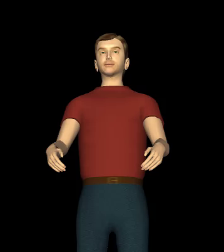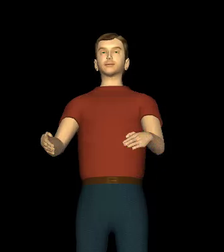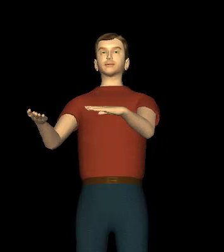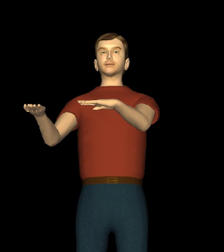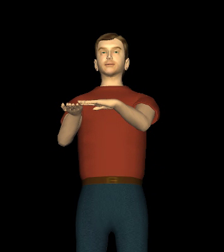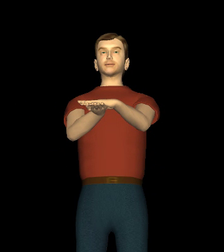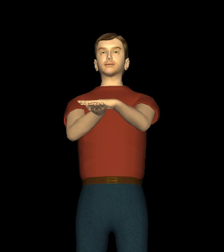فرن